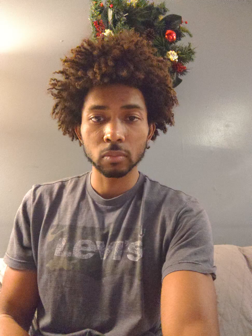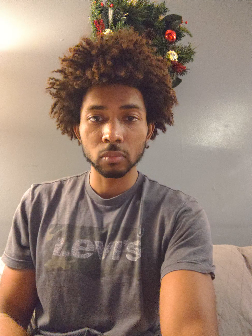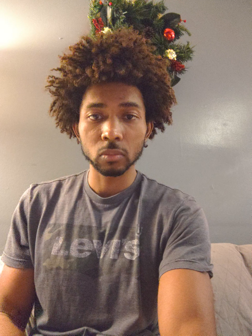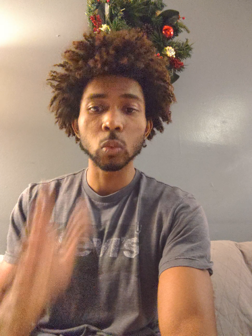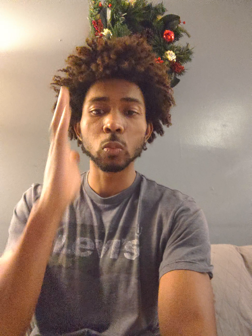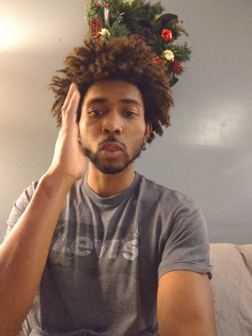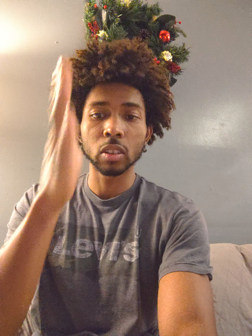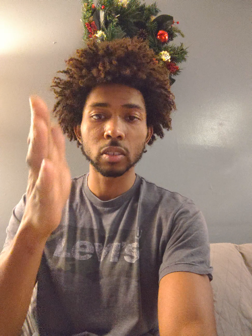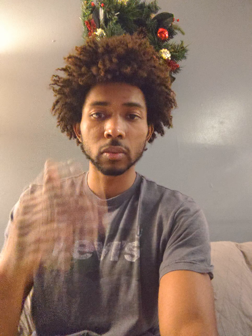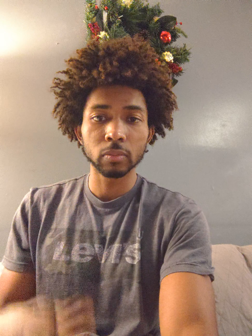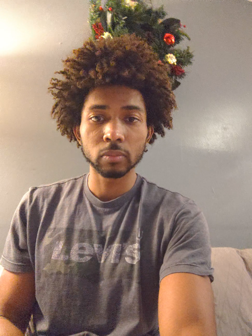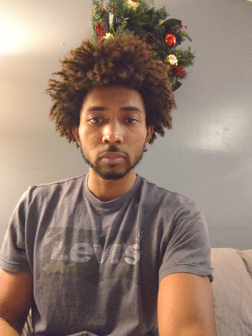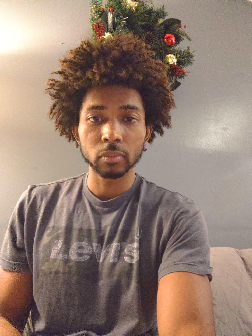will